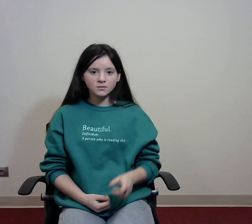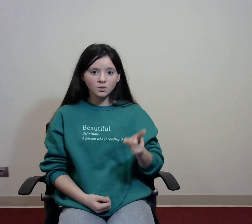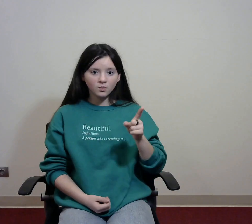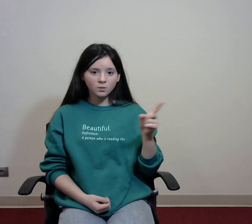O